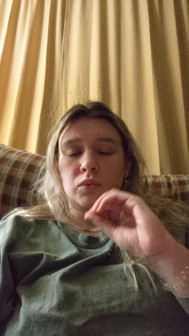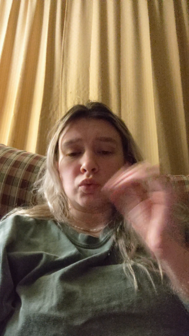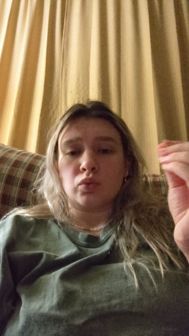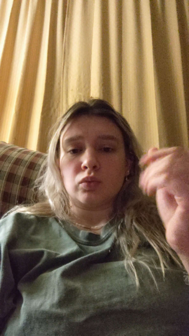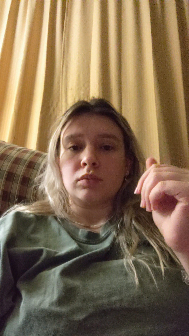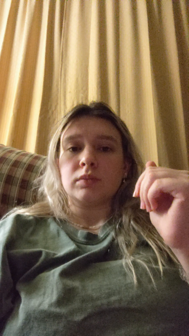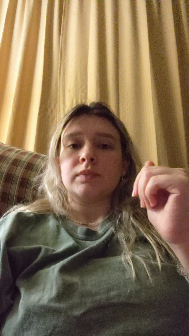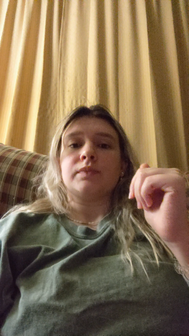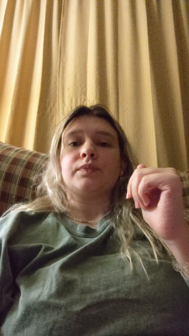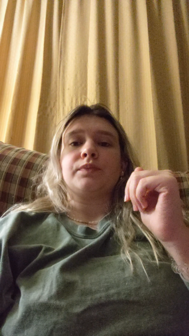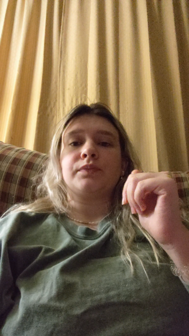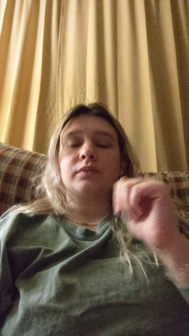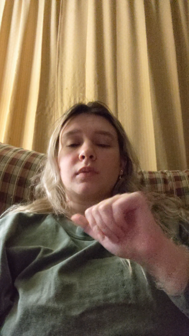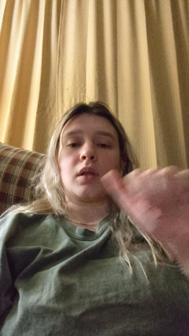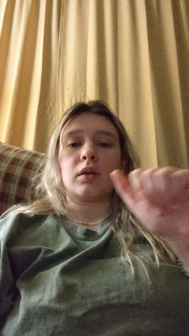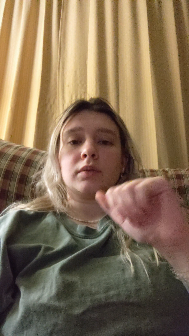a